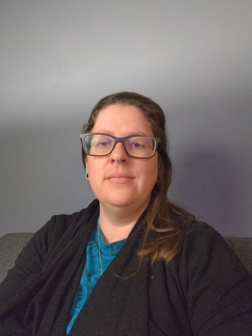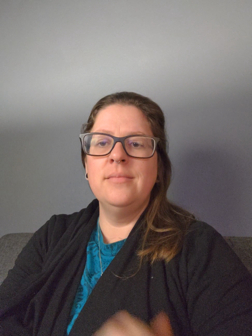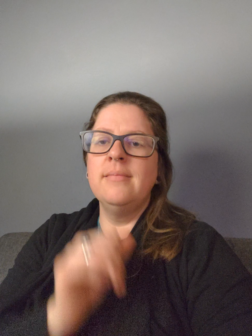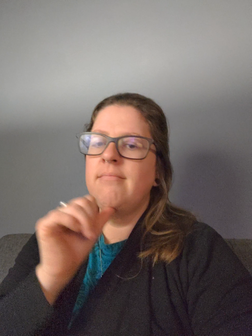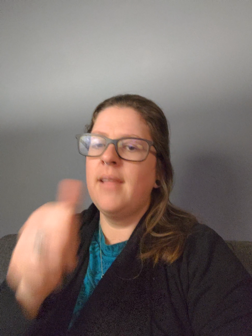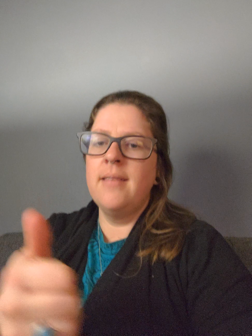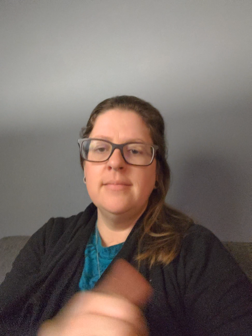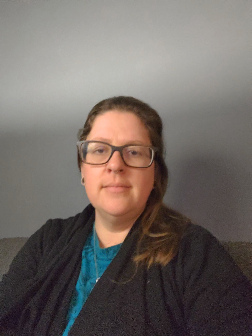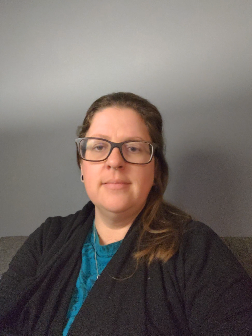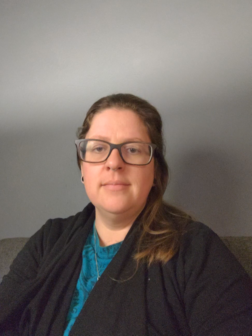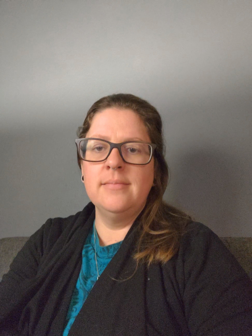not